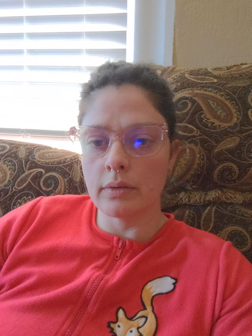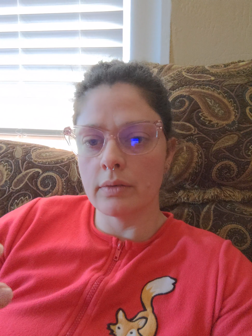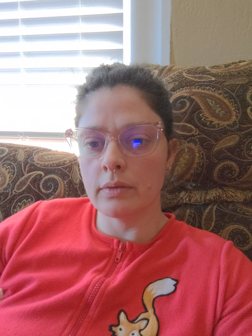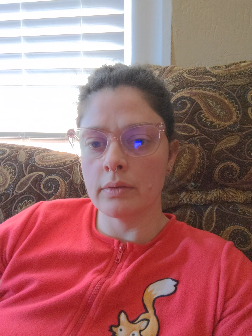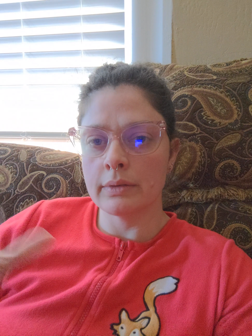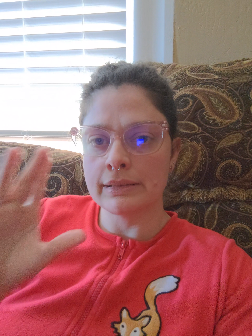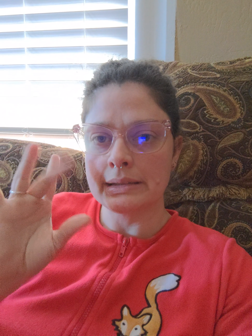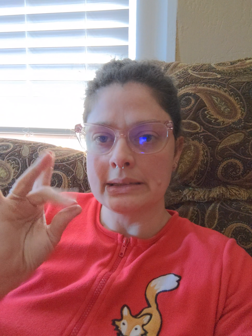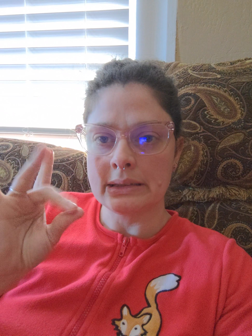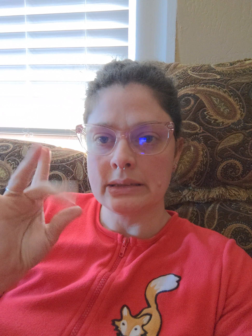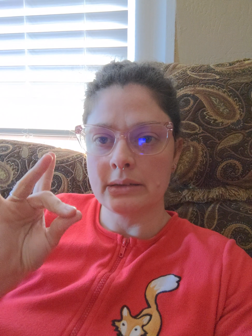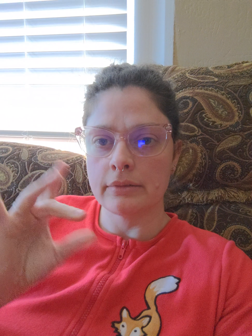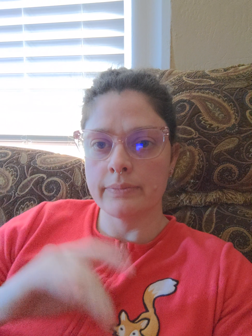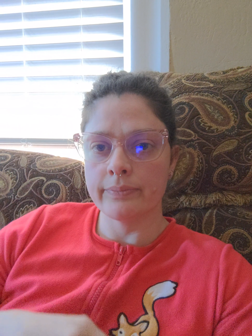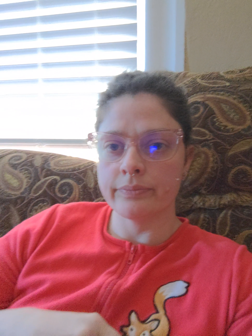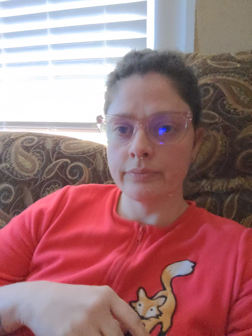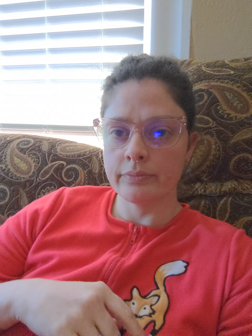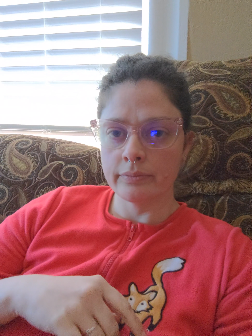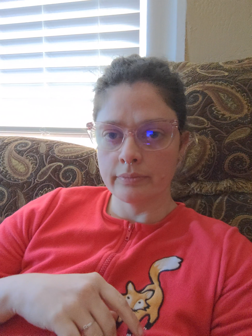sticky